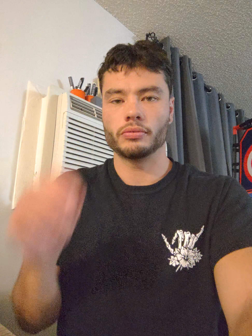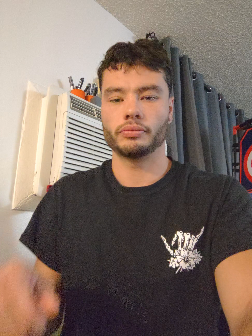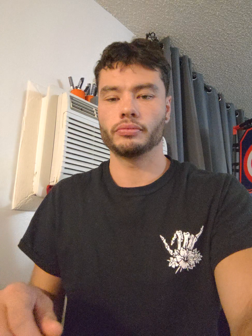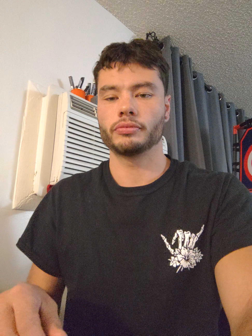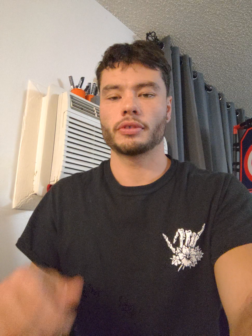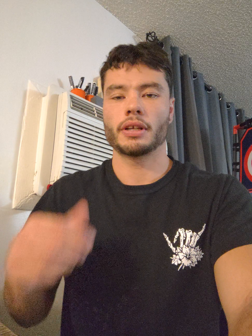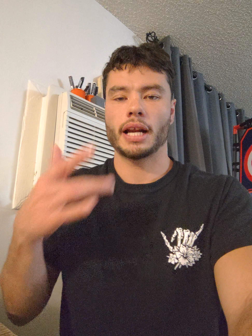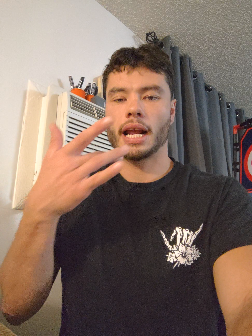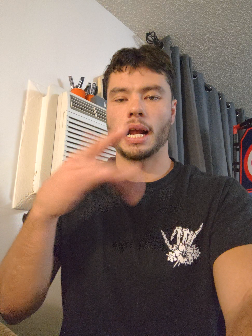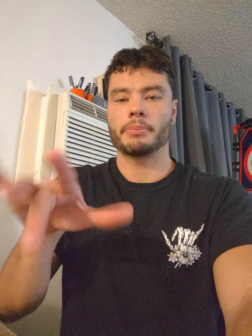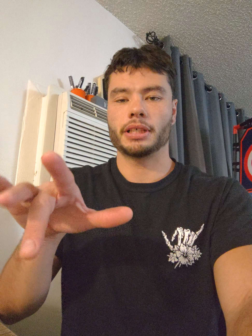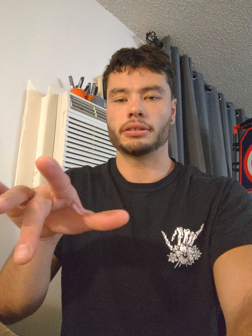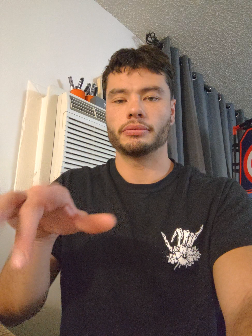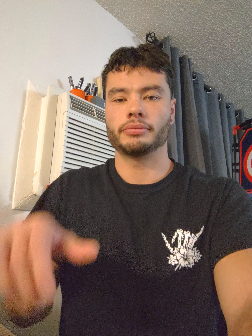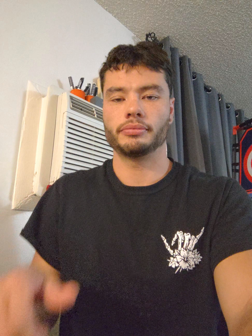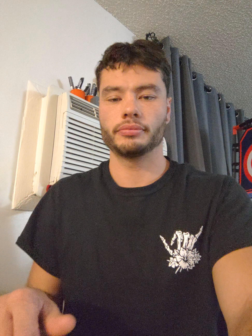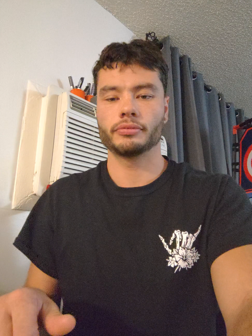empty